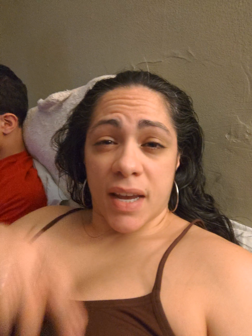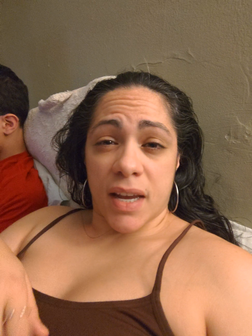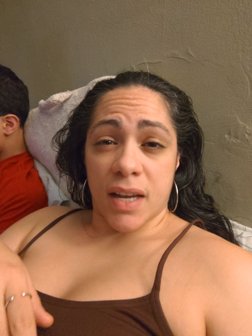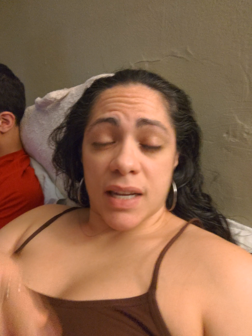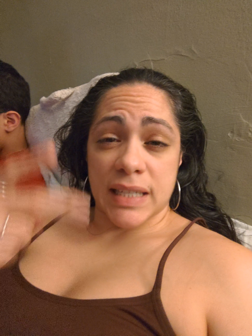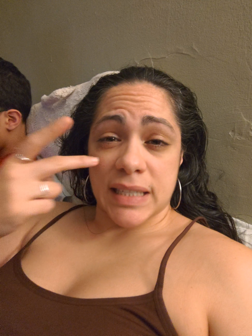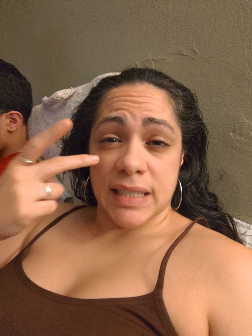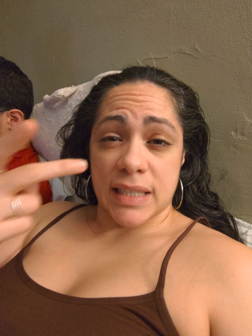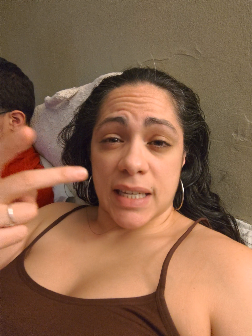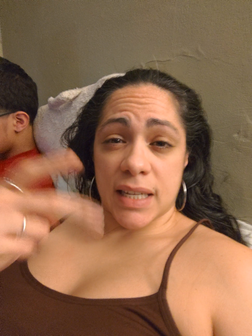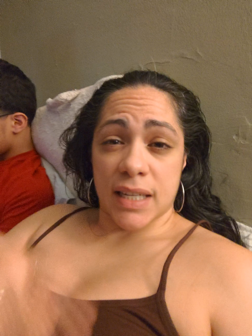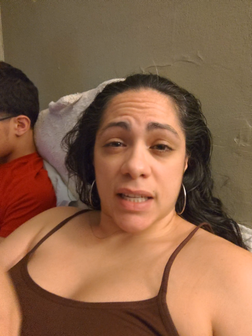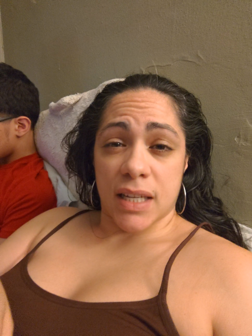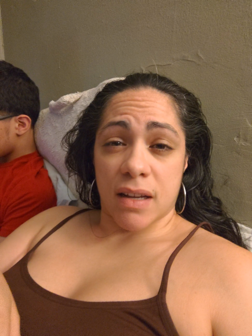see